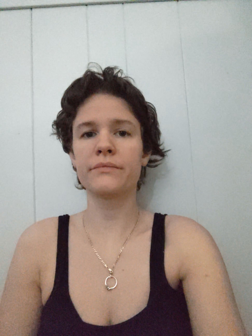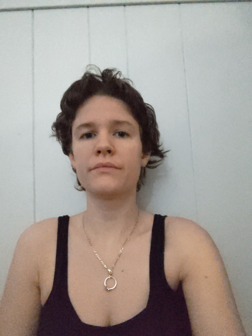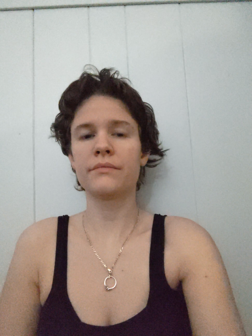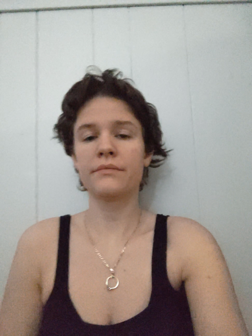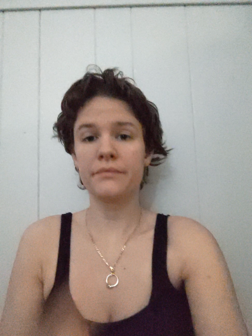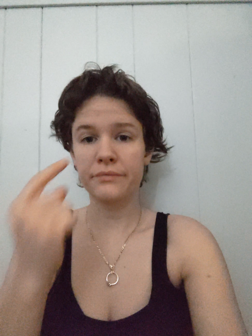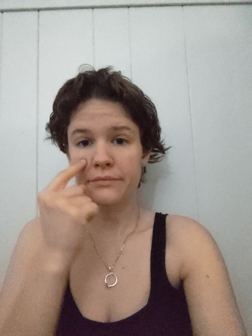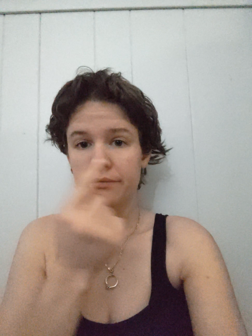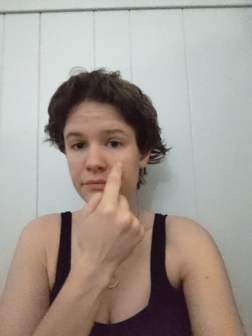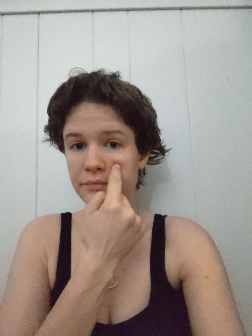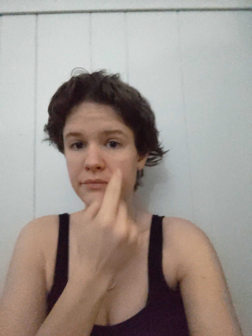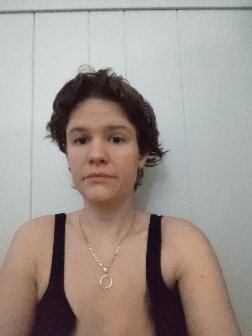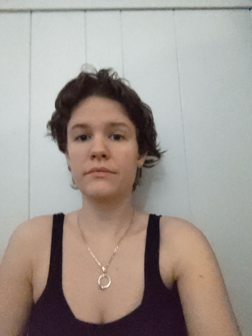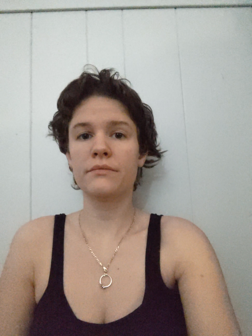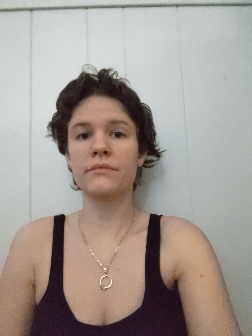eye